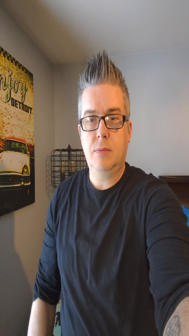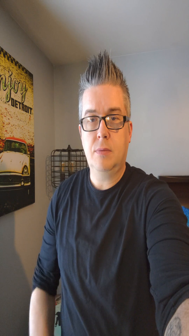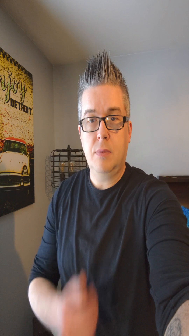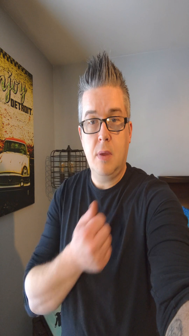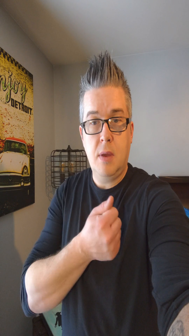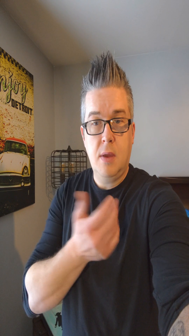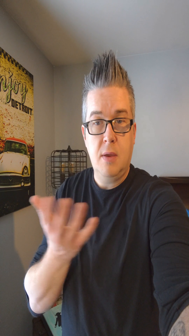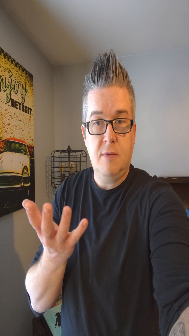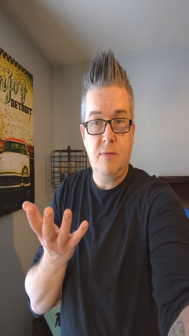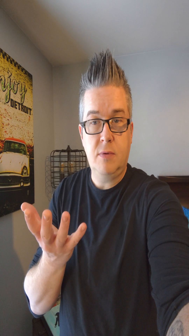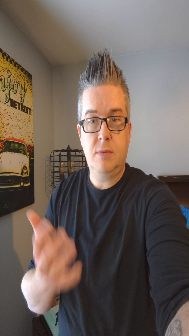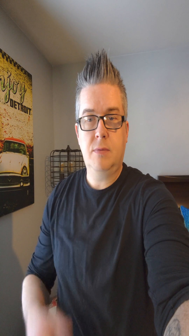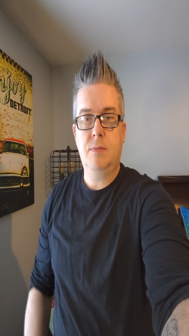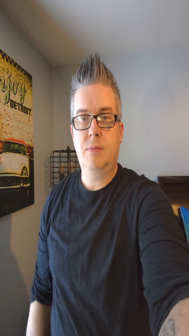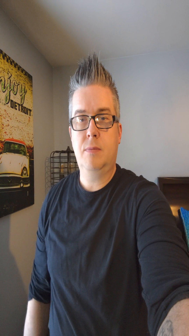every